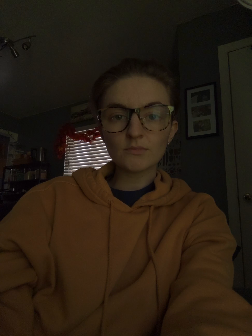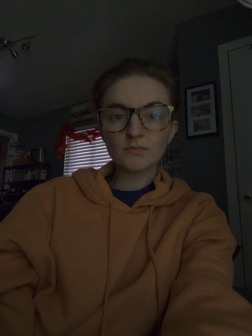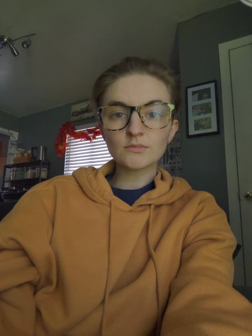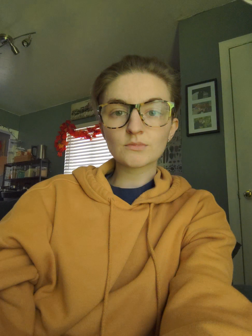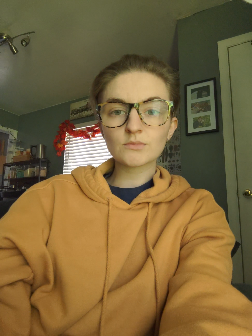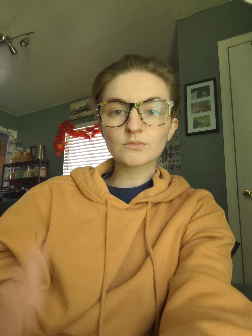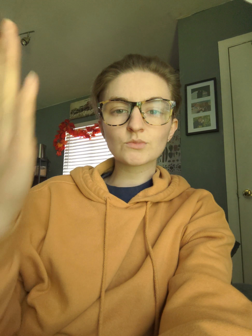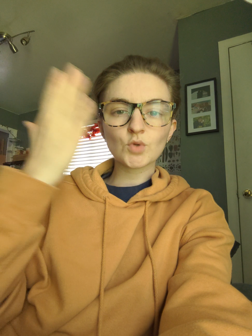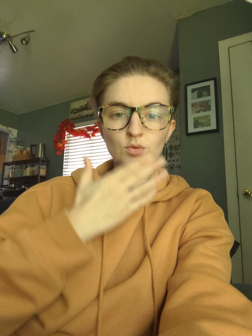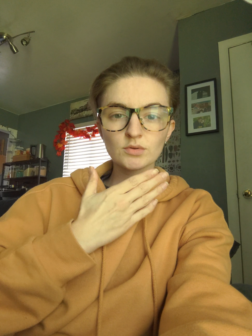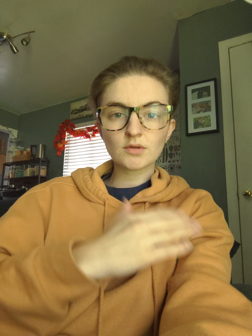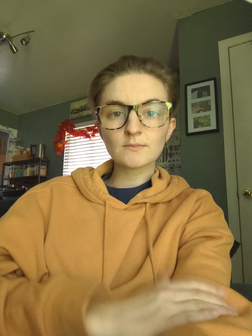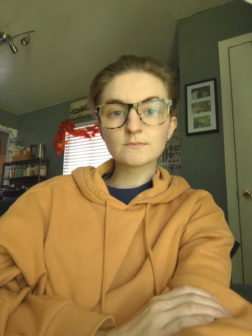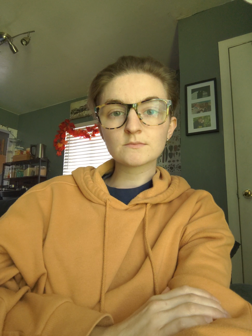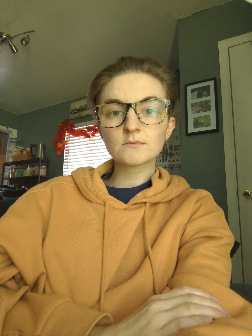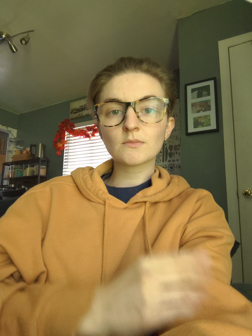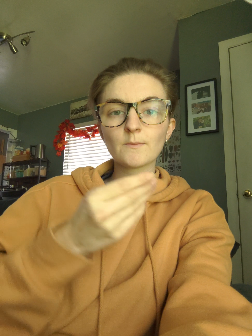dark